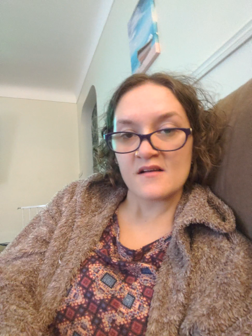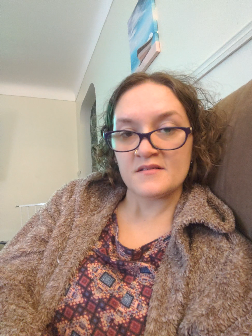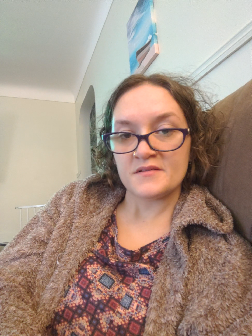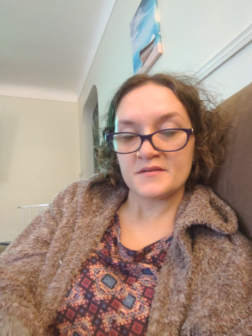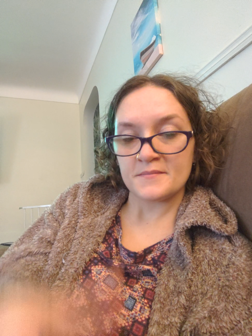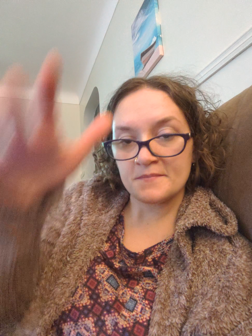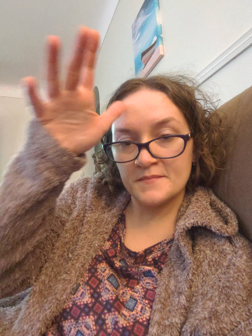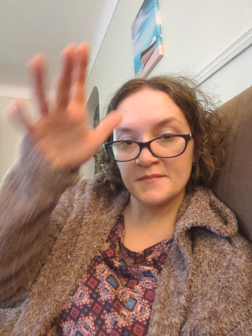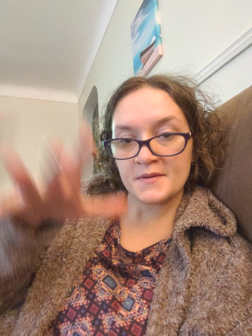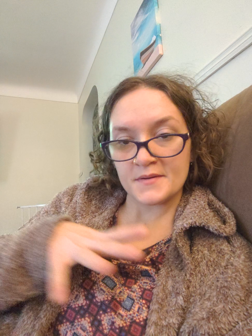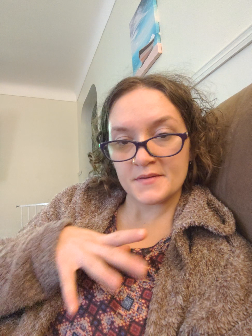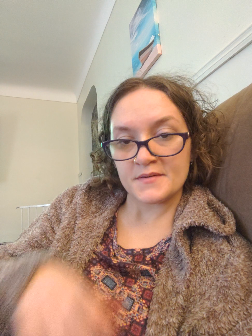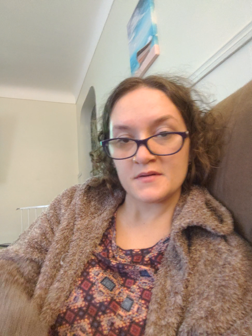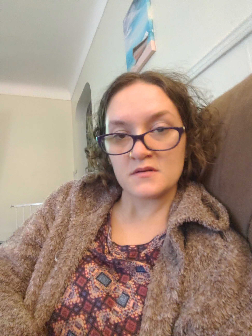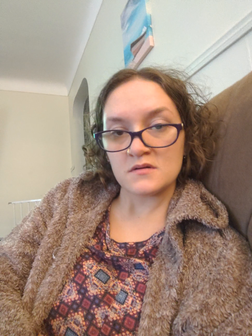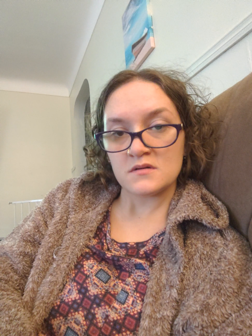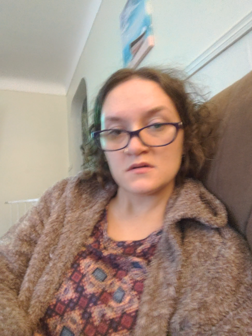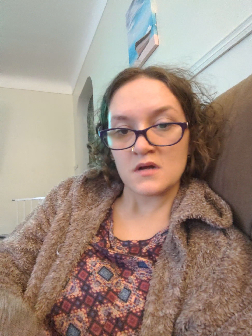man